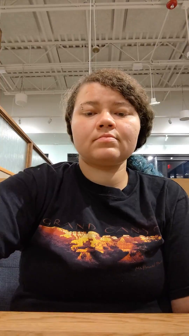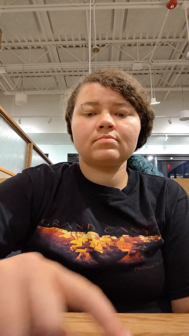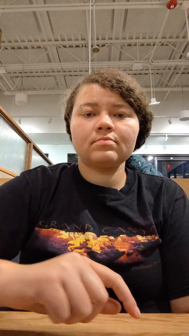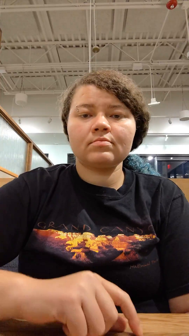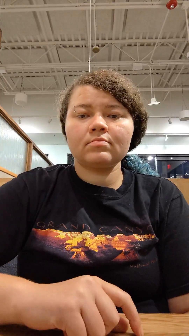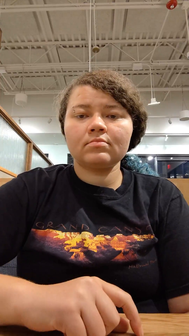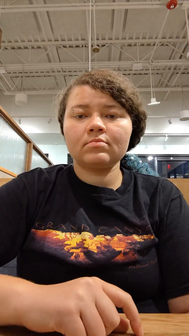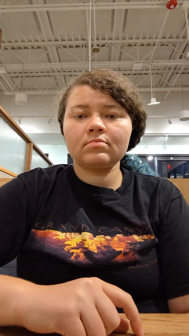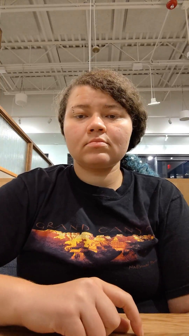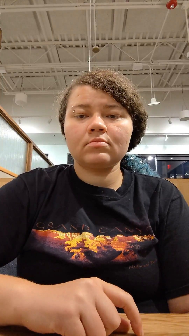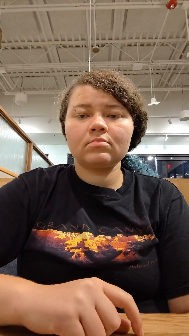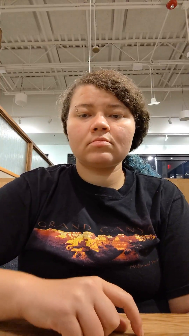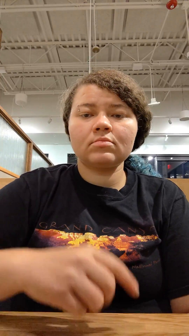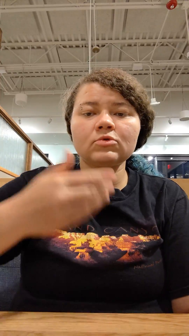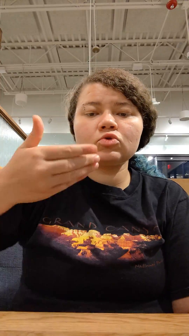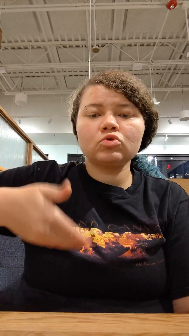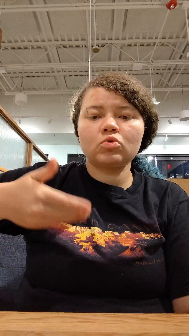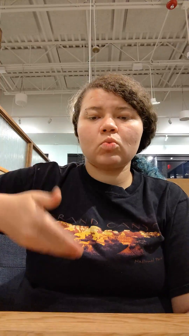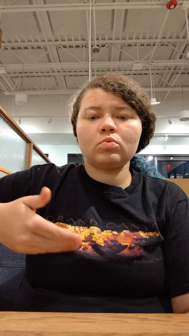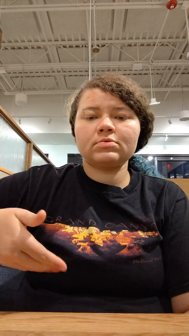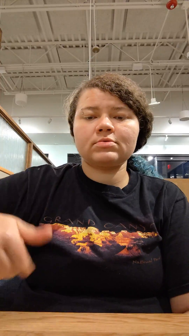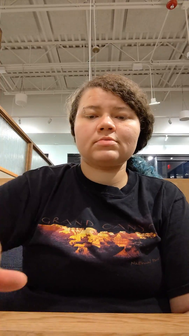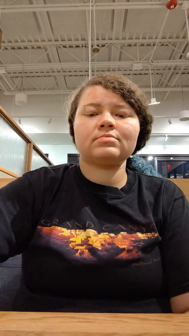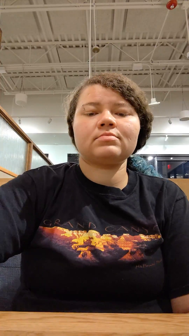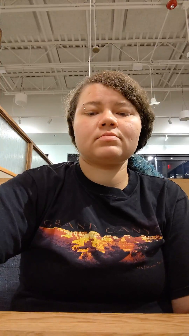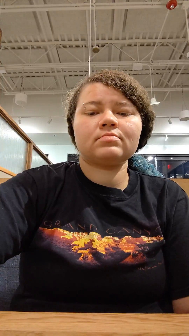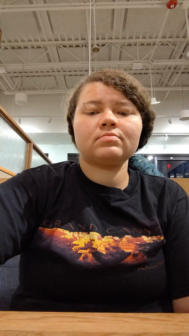shorts